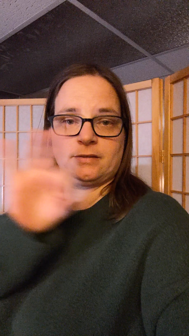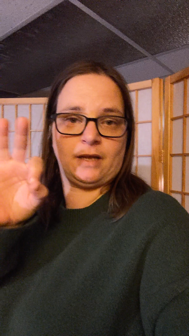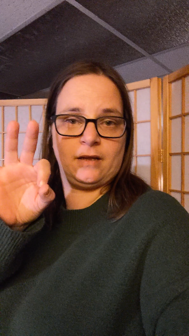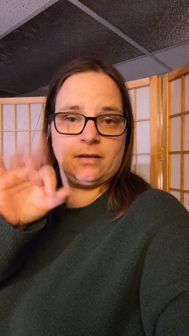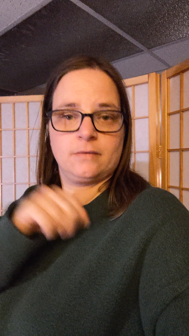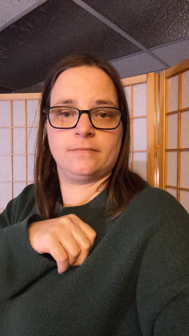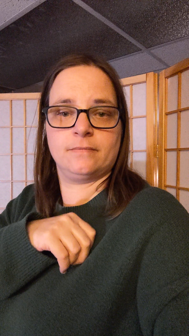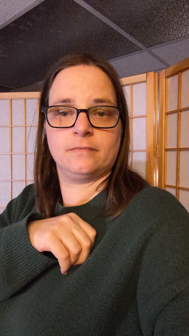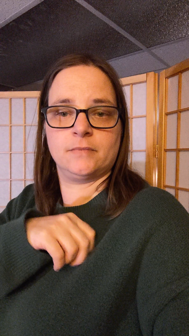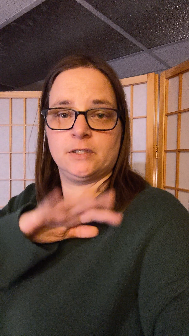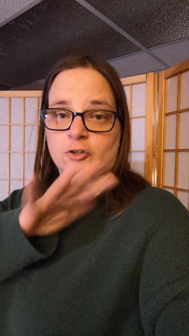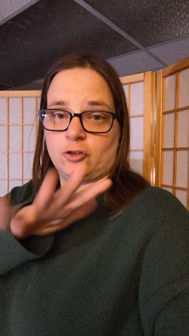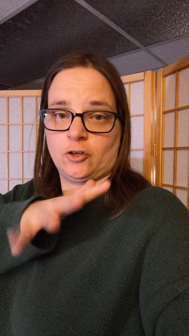cheese